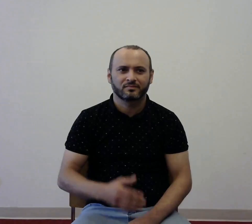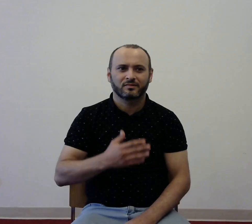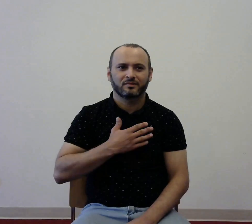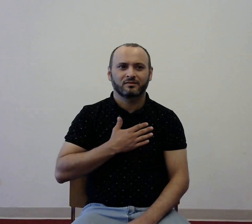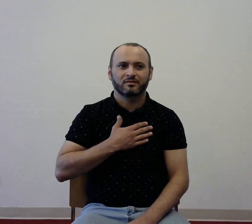mən